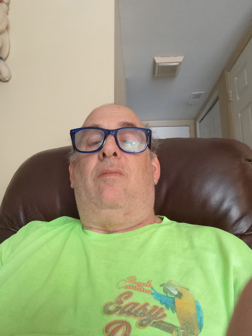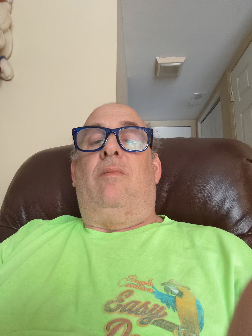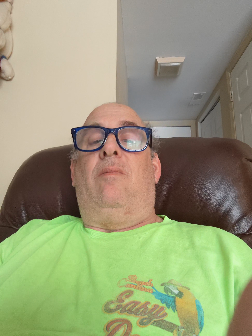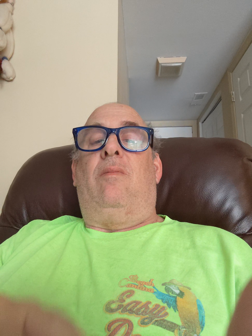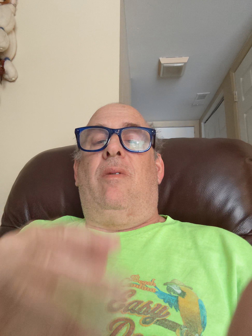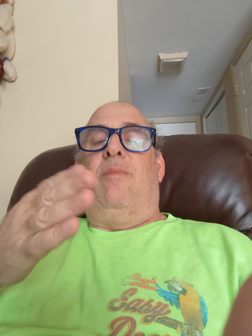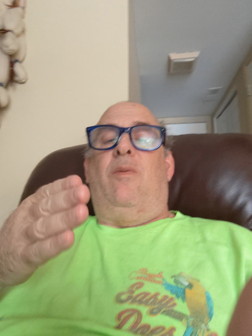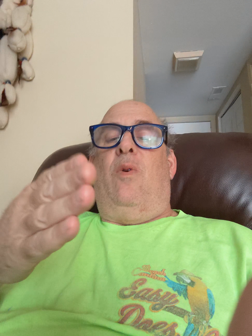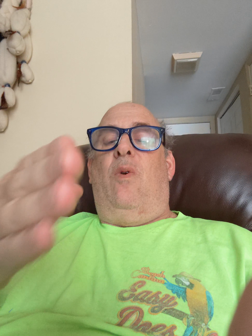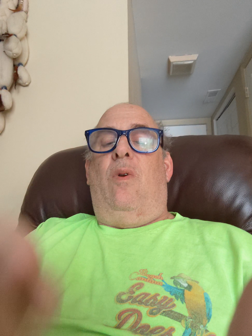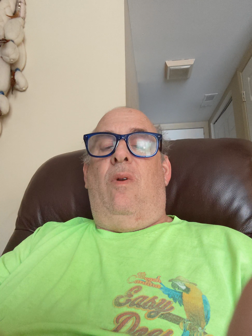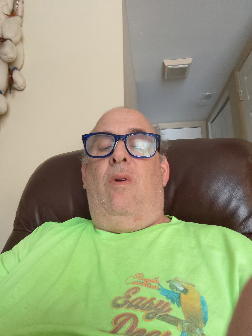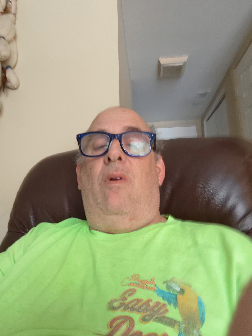boat